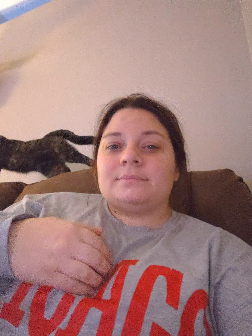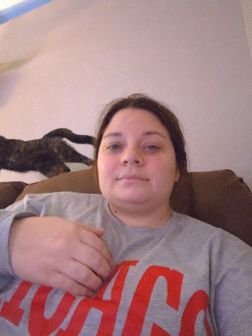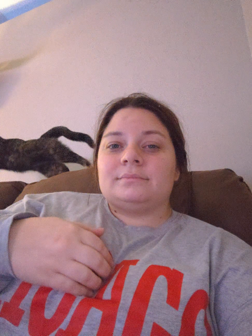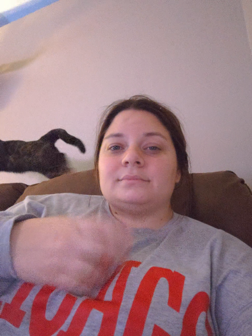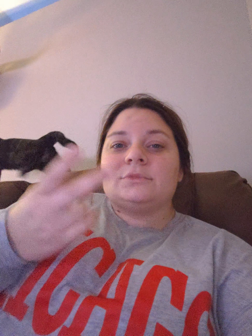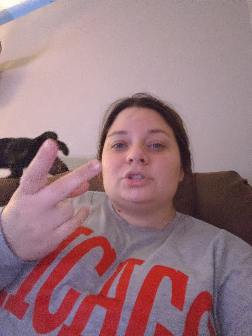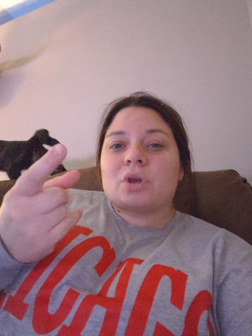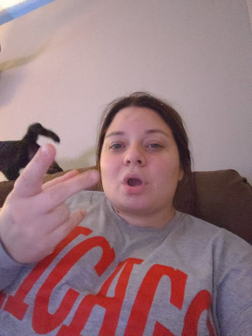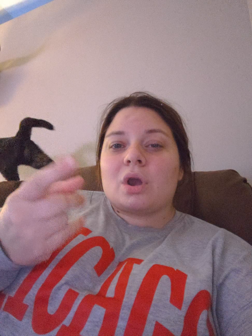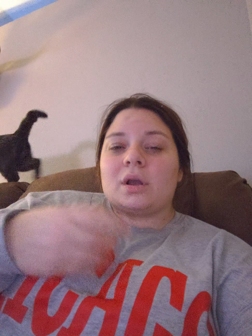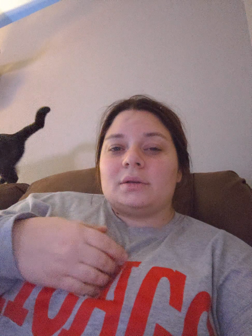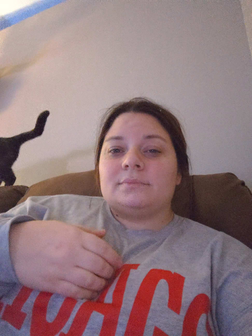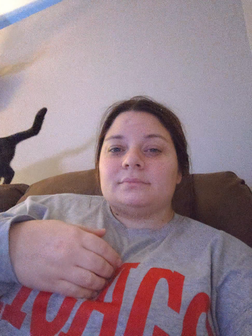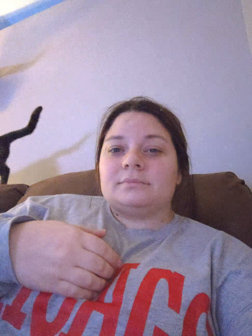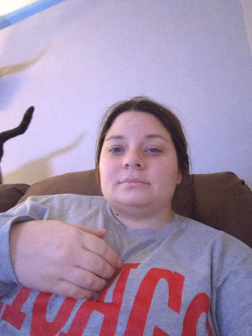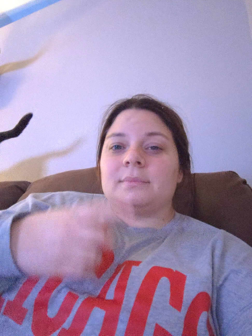dog